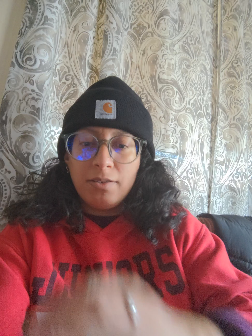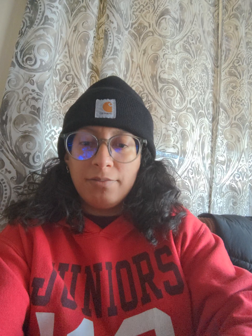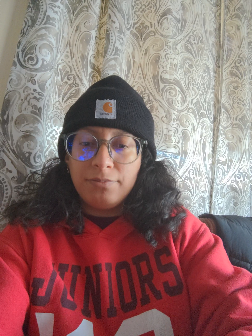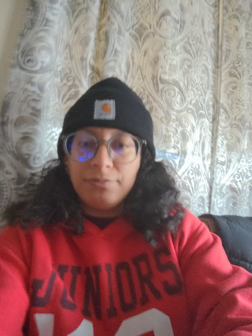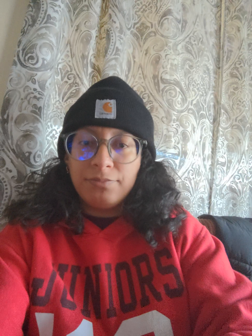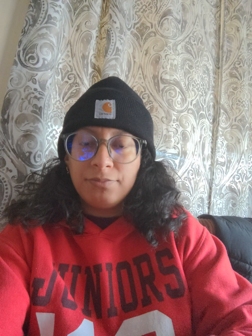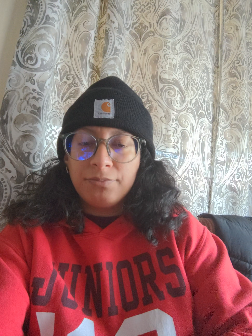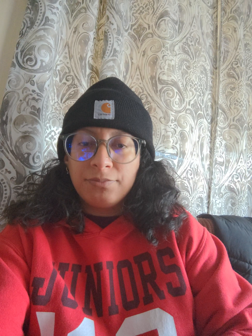pretty